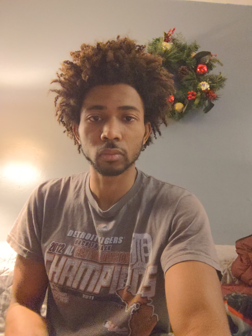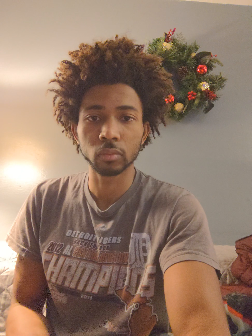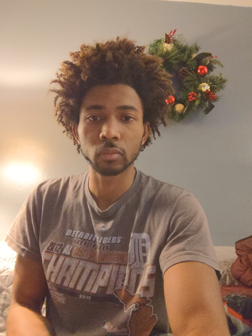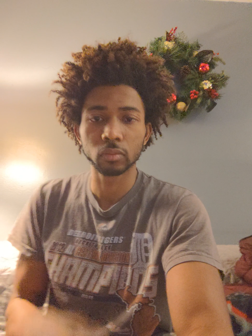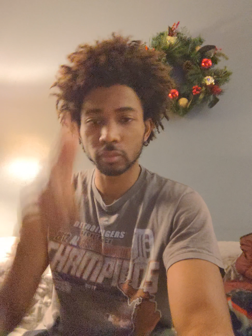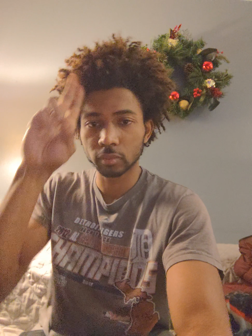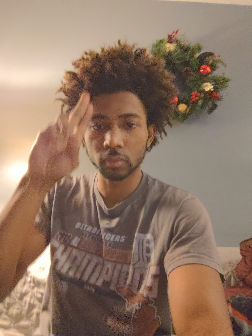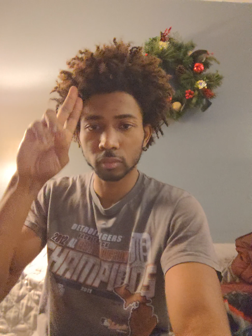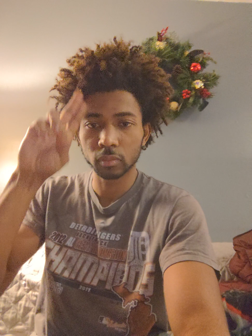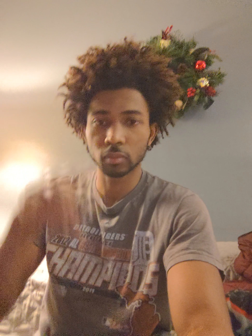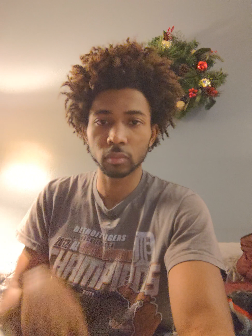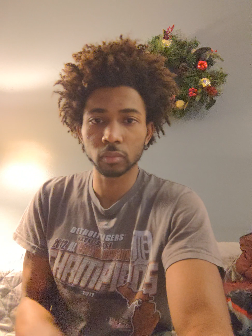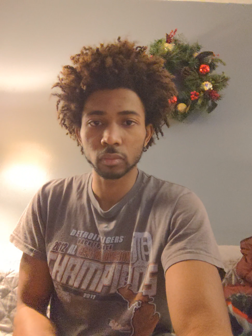uncle